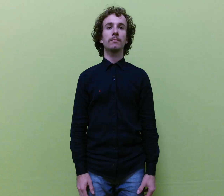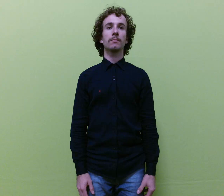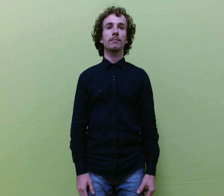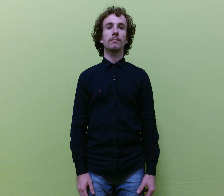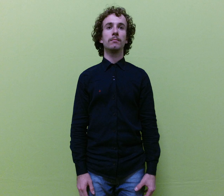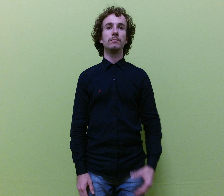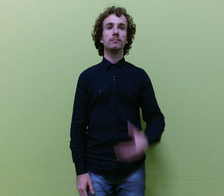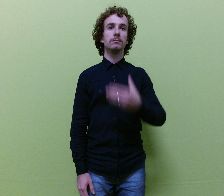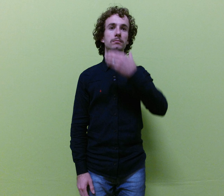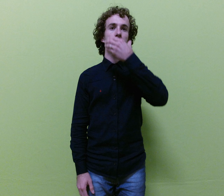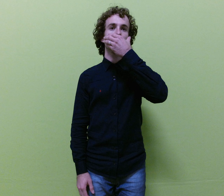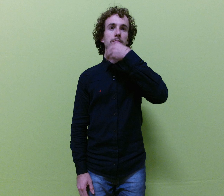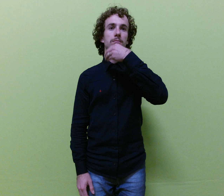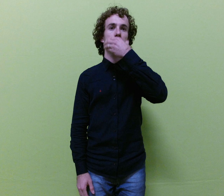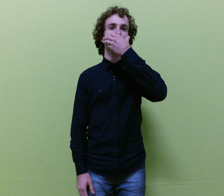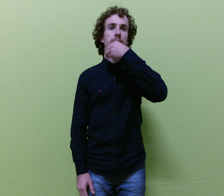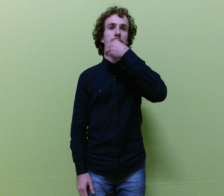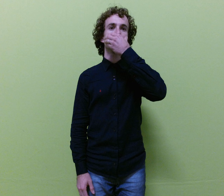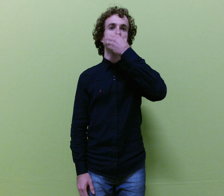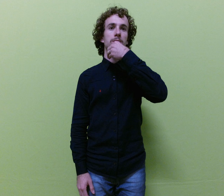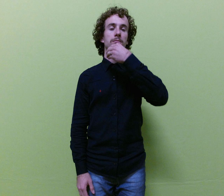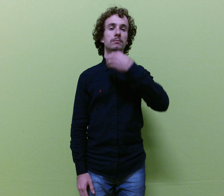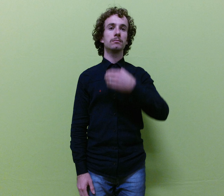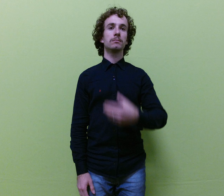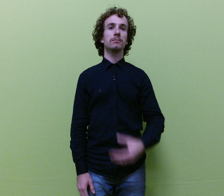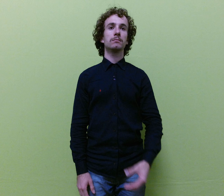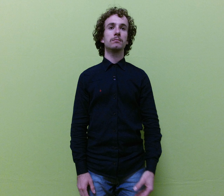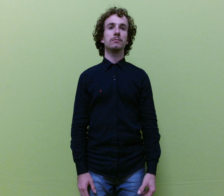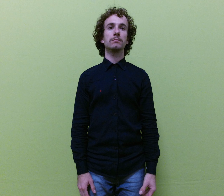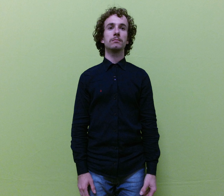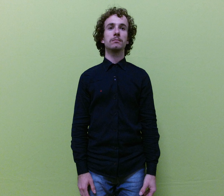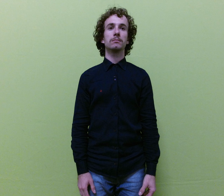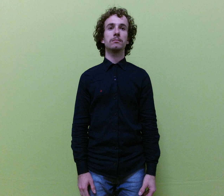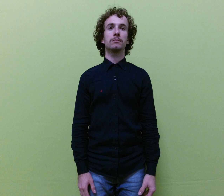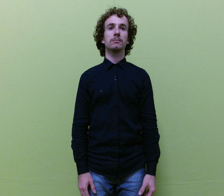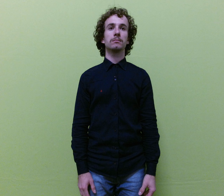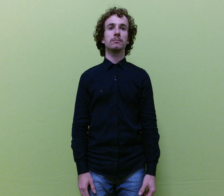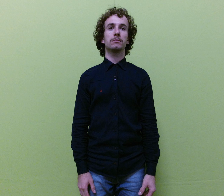maçã